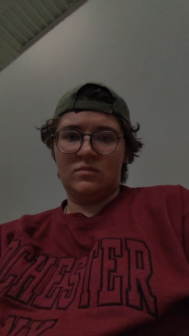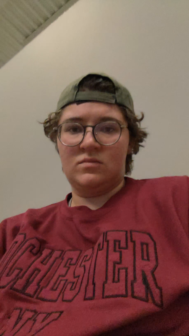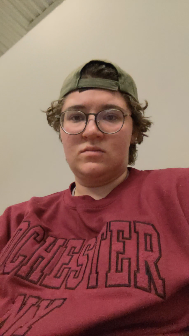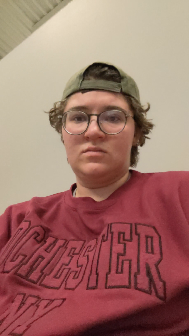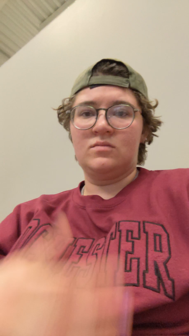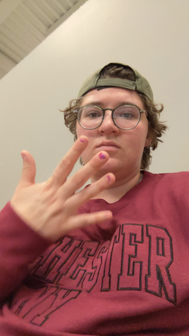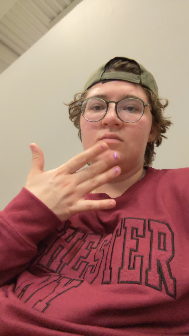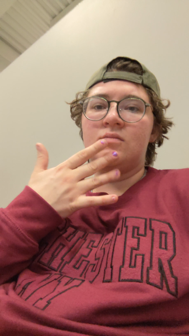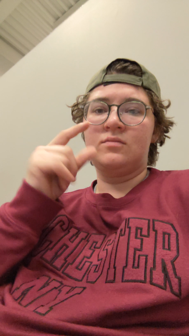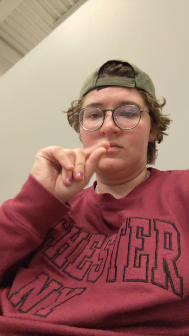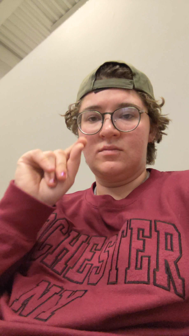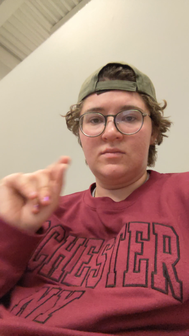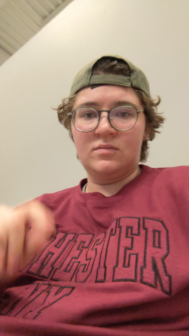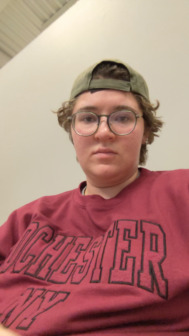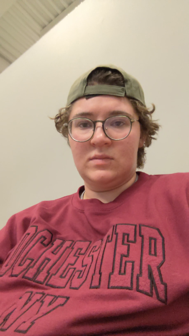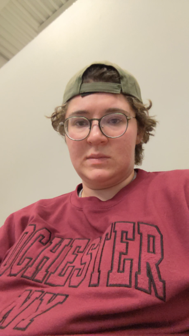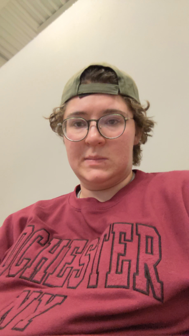crayon